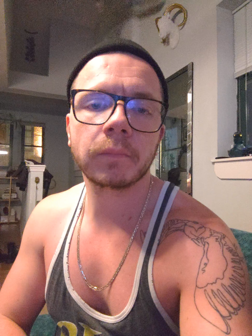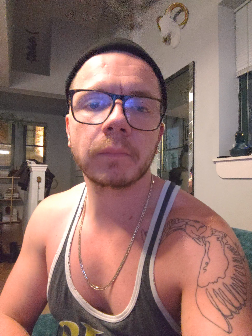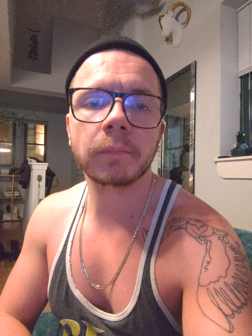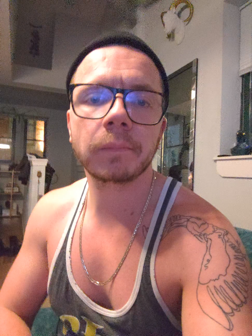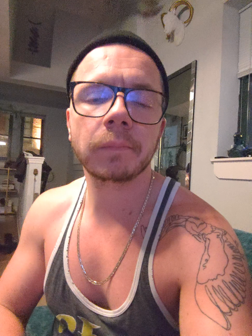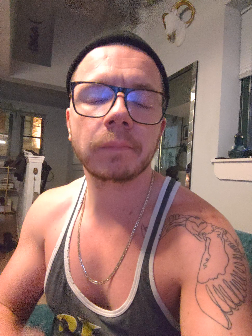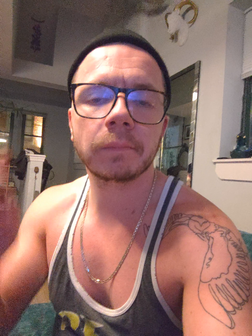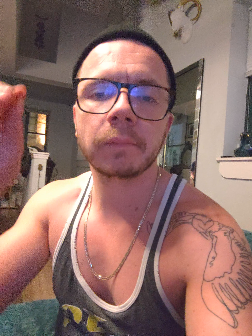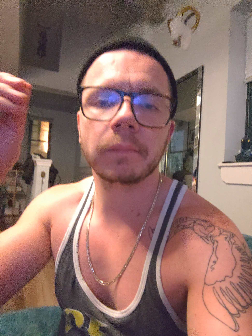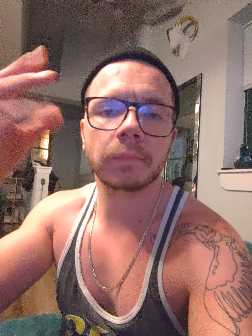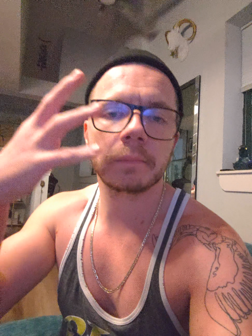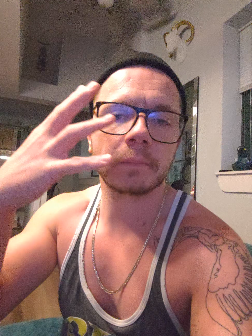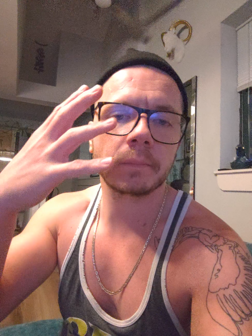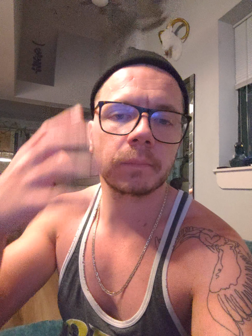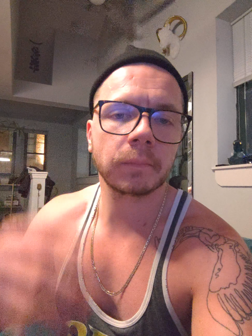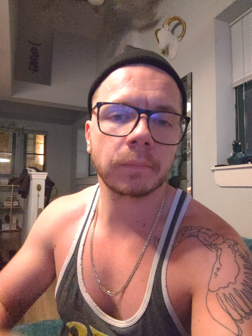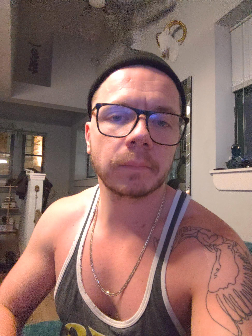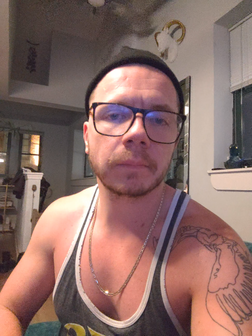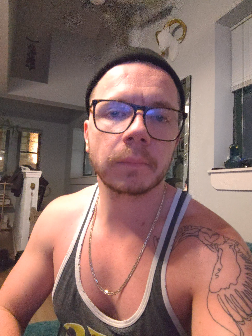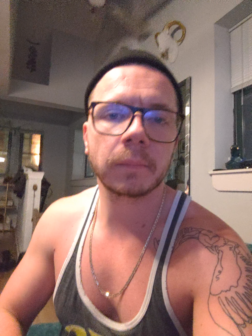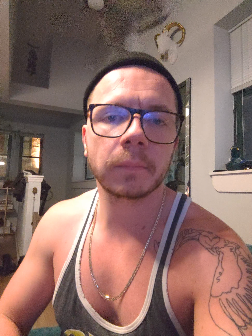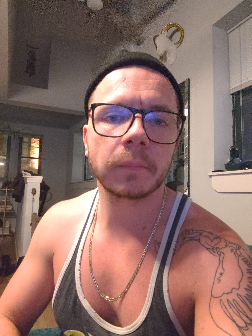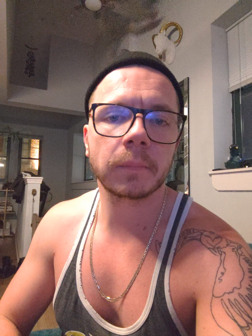sun